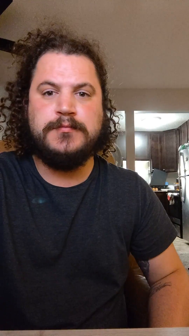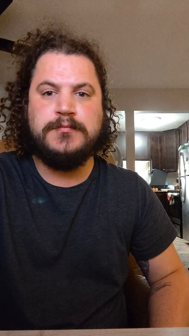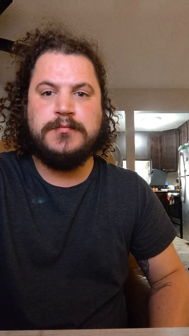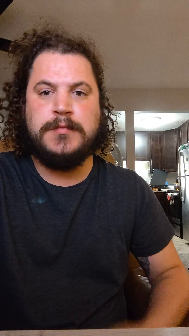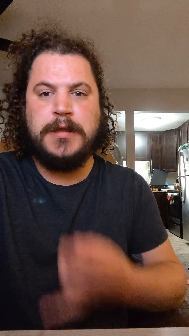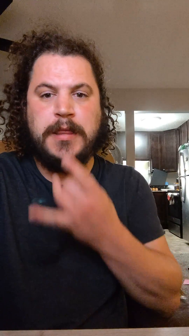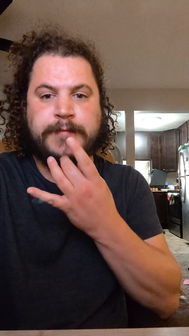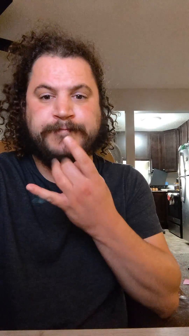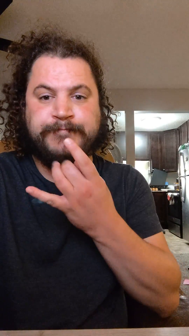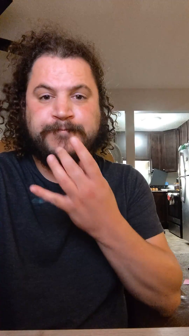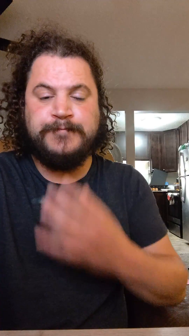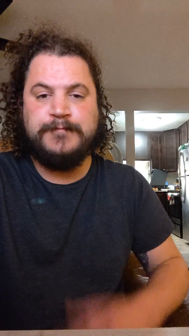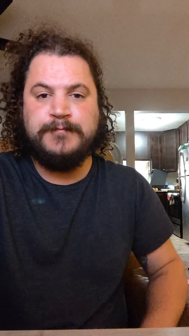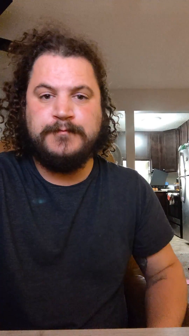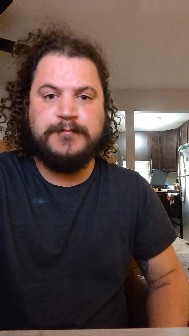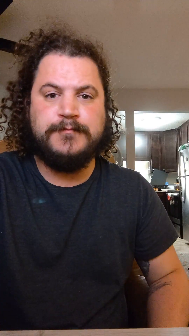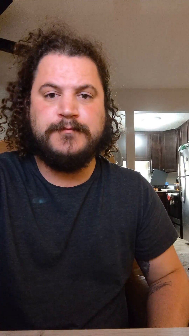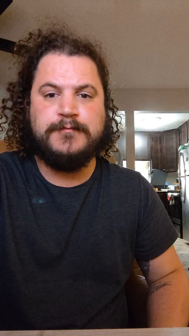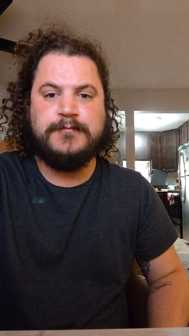light bulb